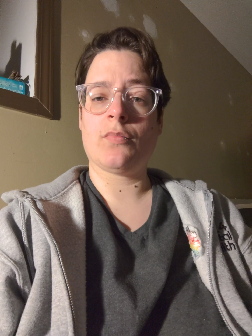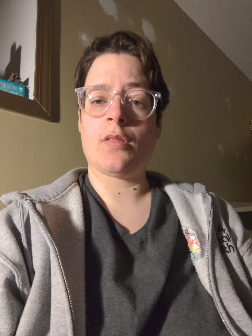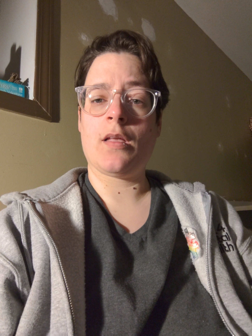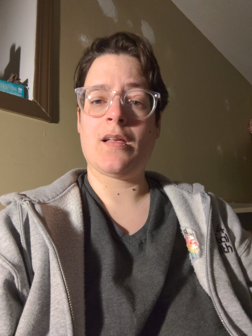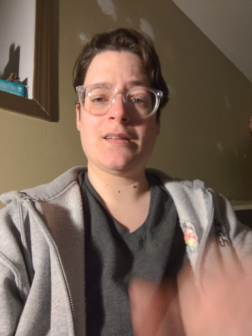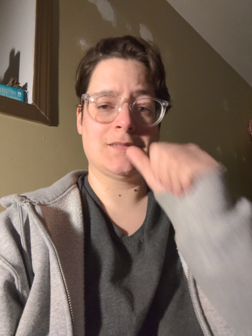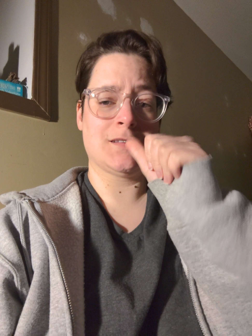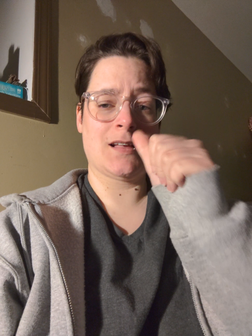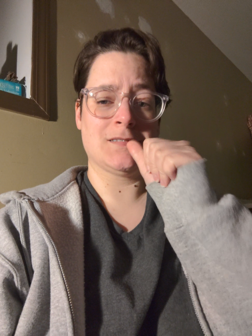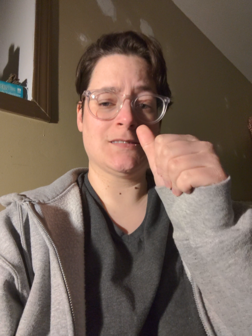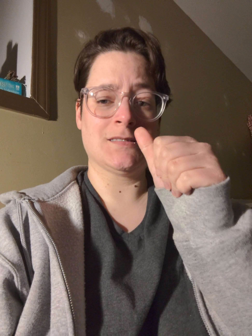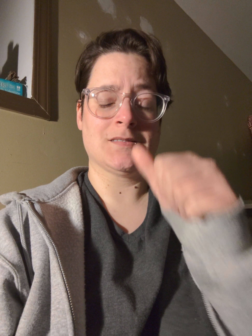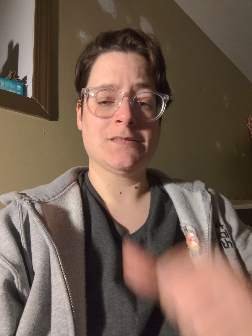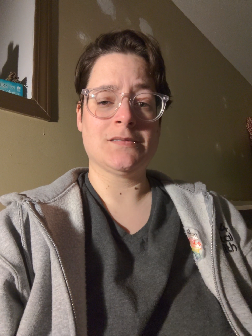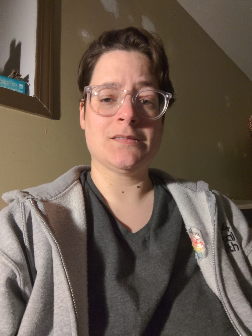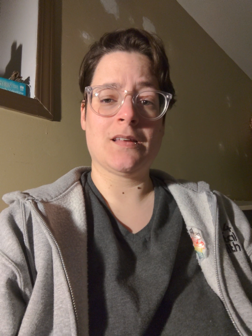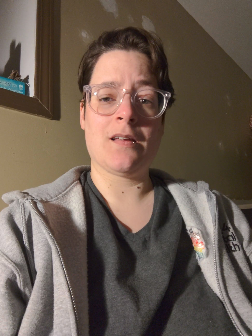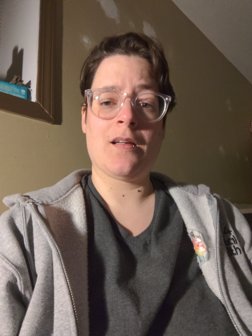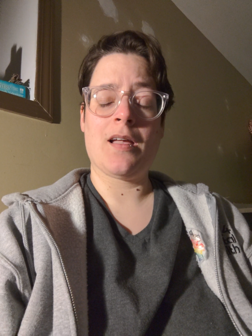nuts